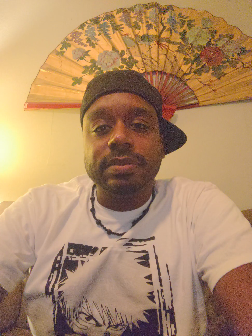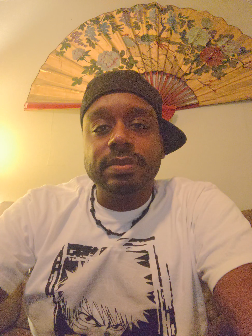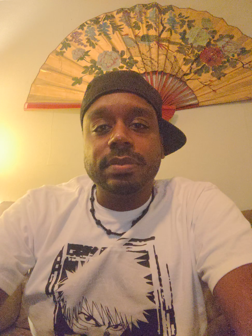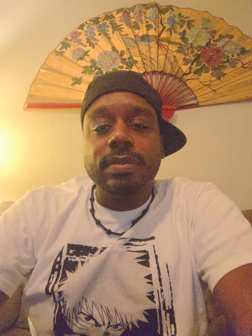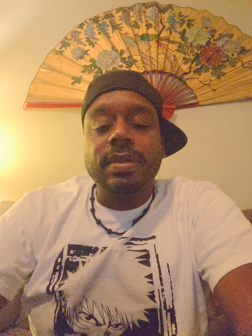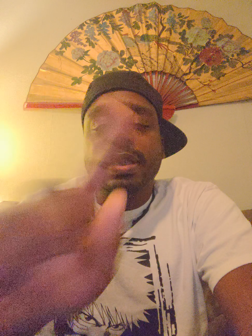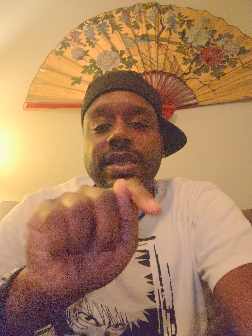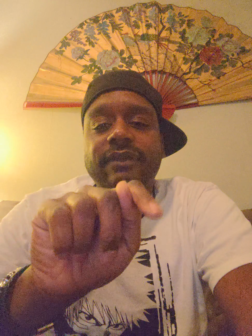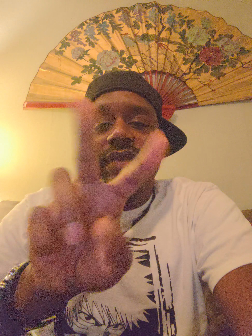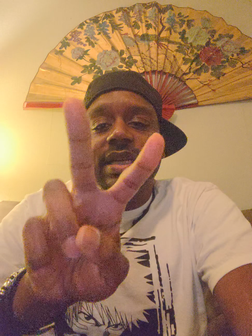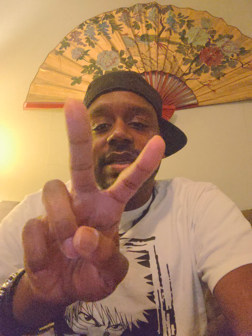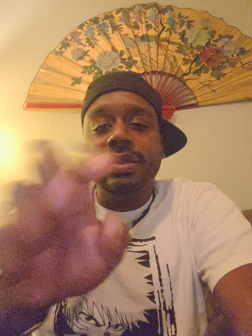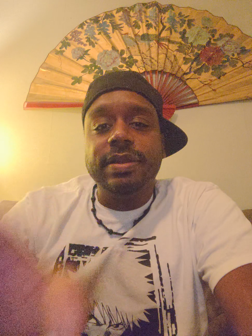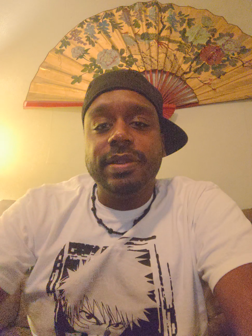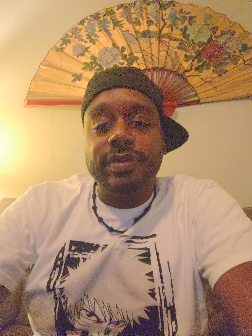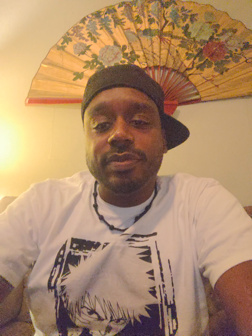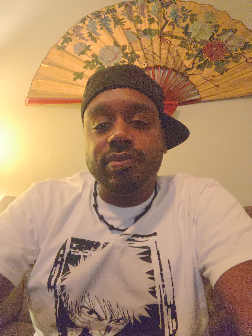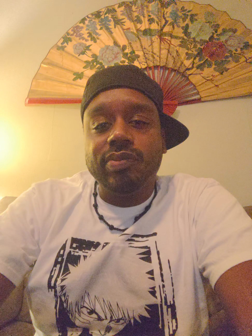TV